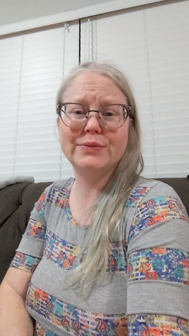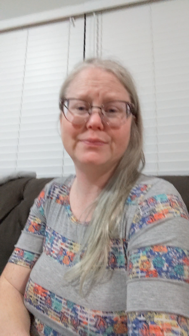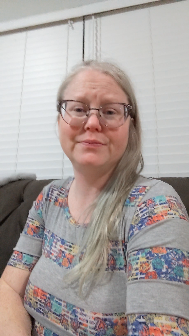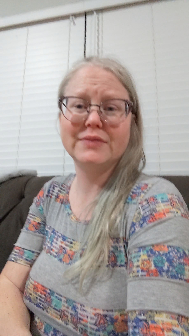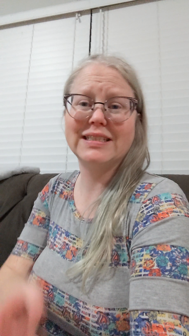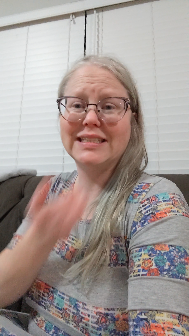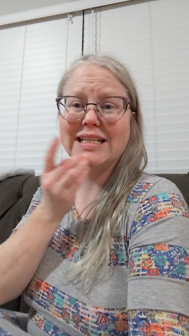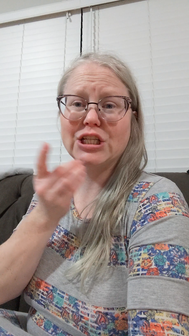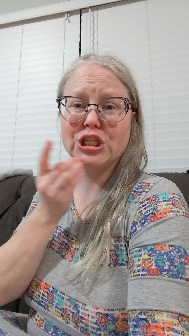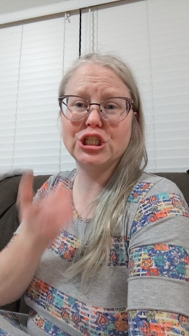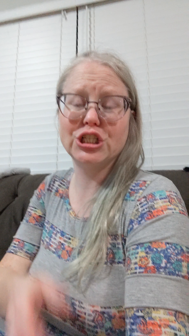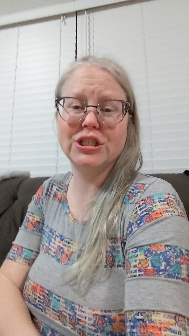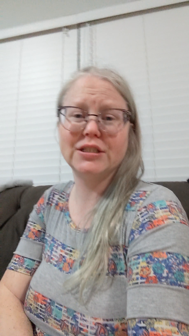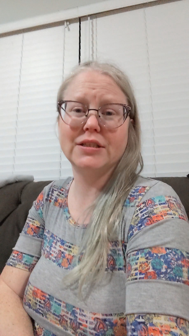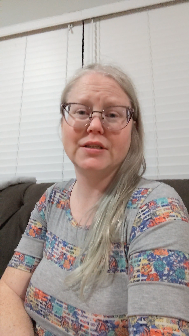dinner